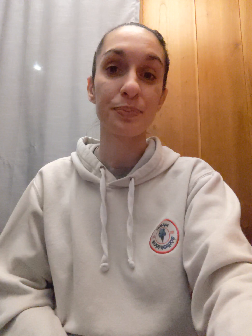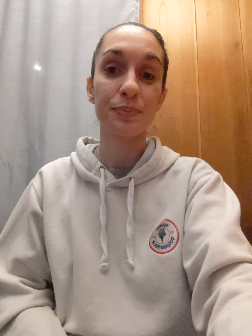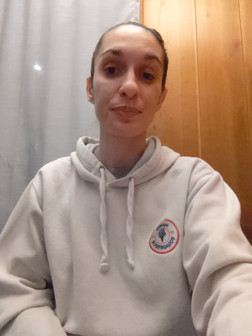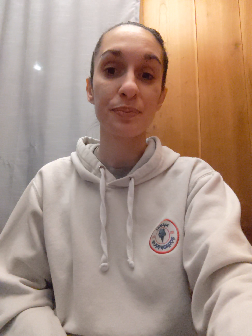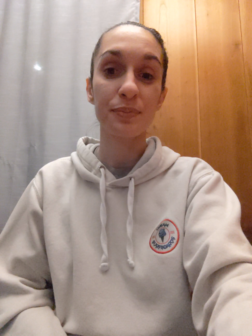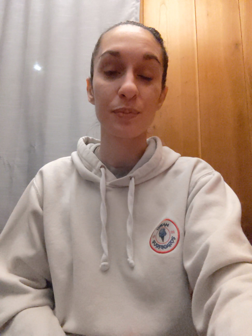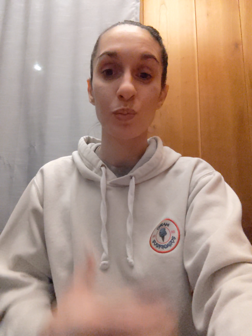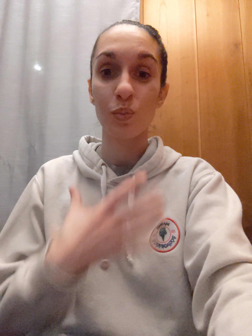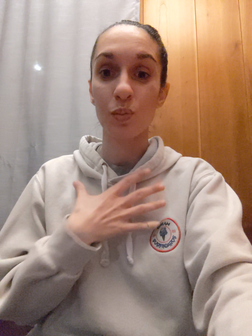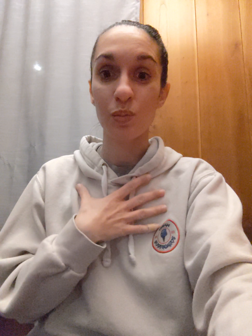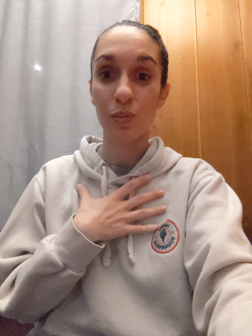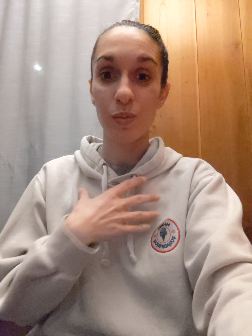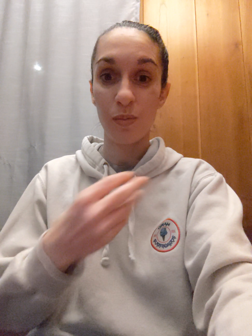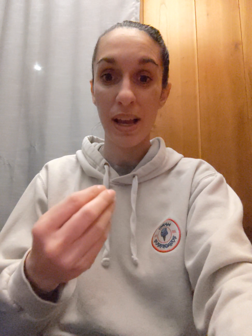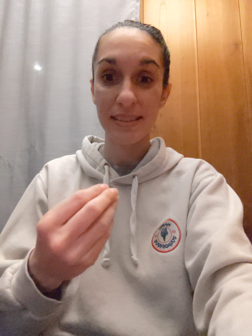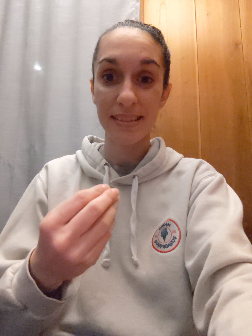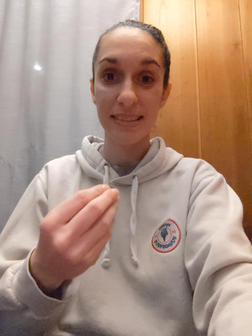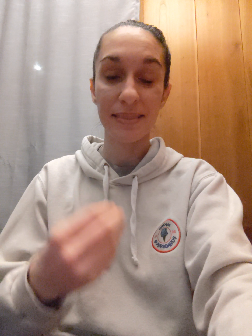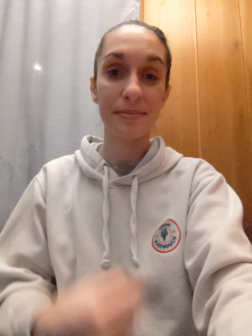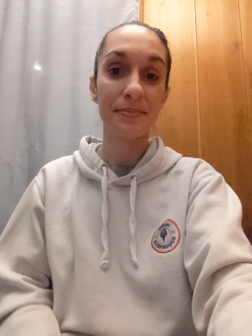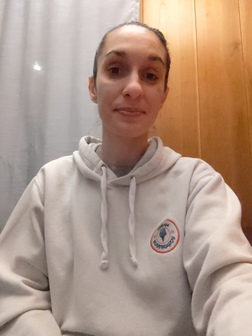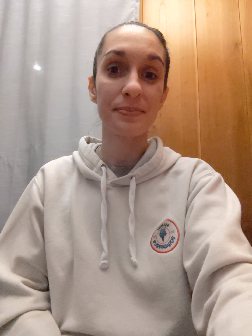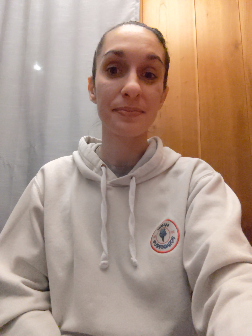white